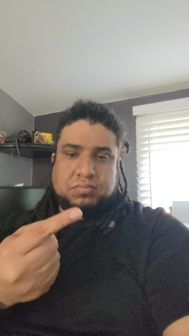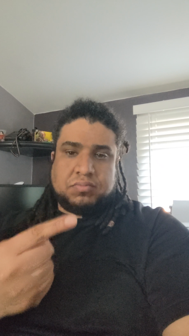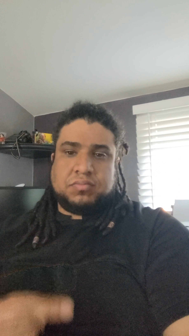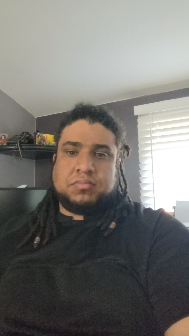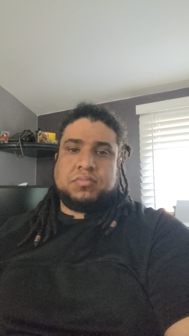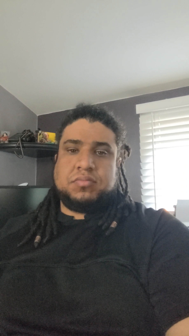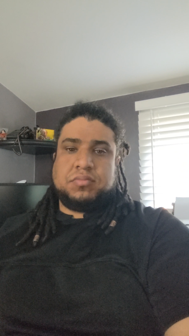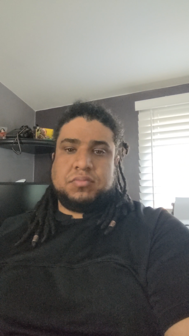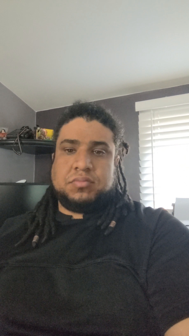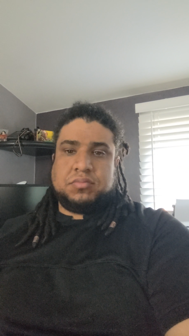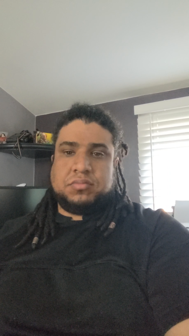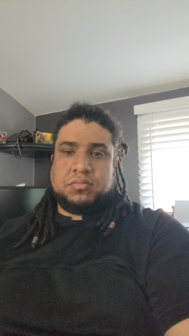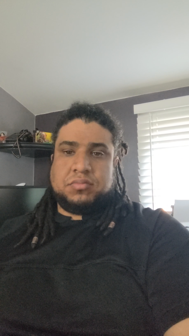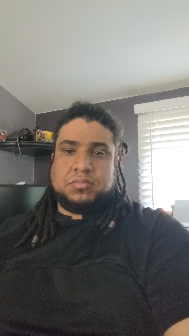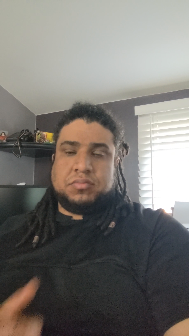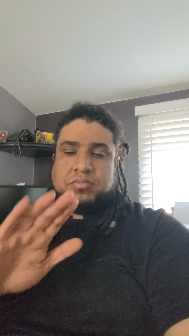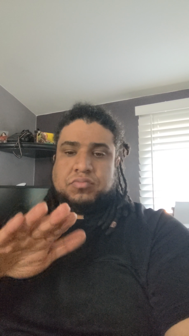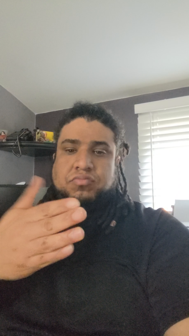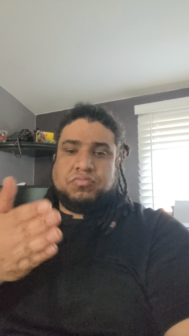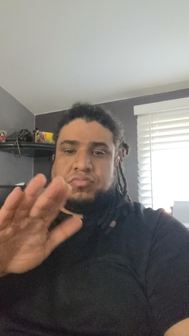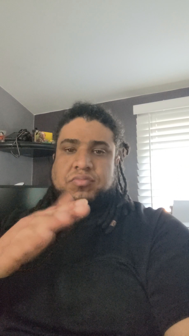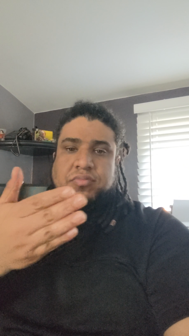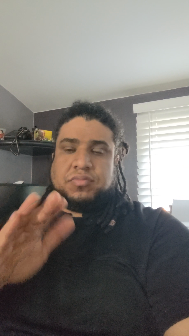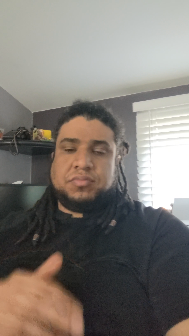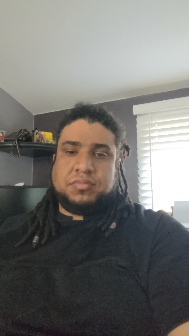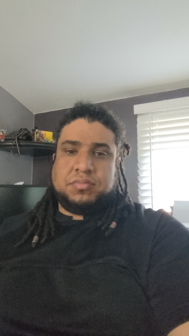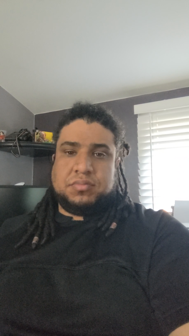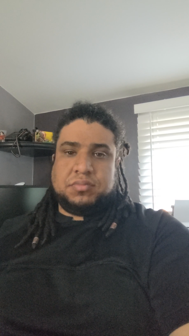kitchen